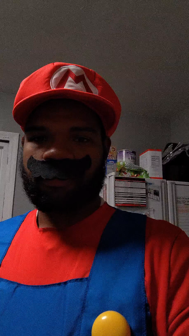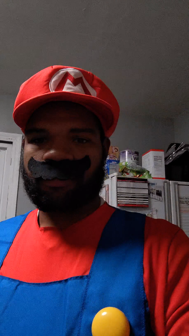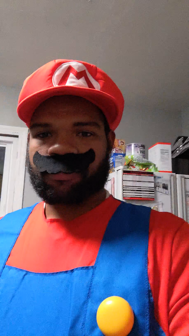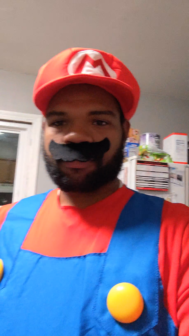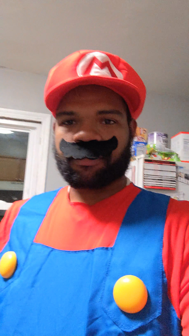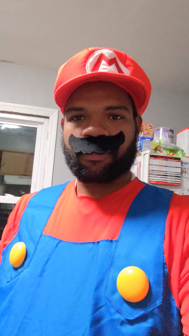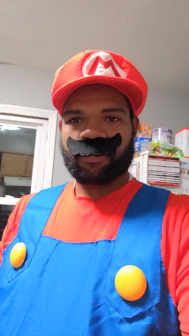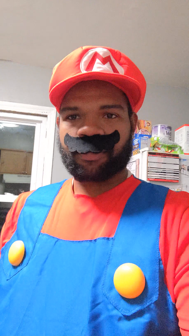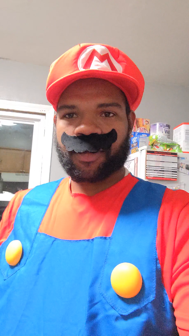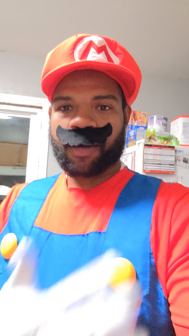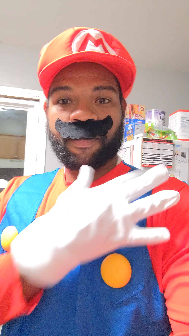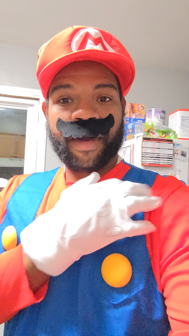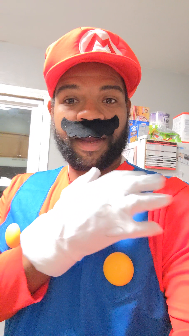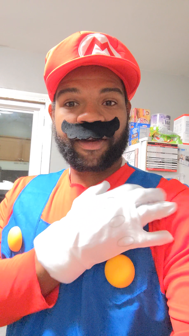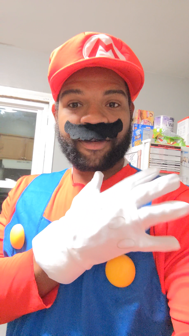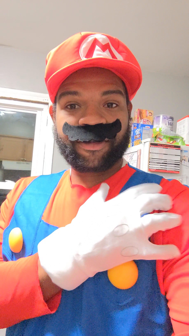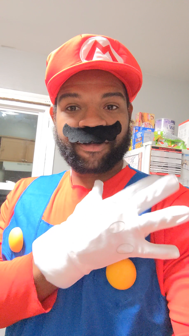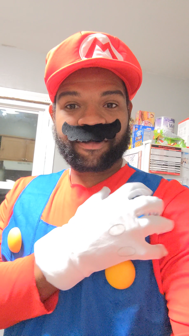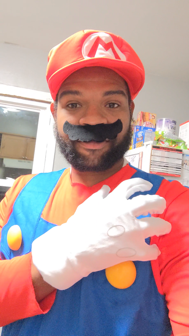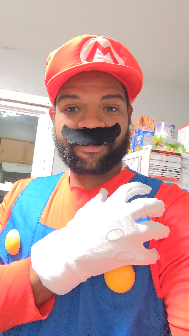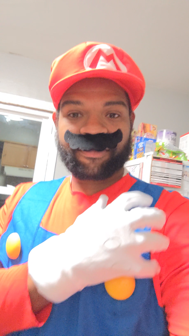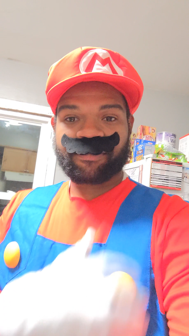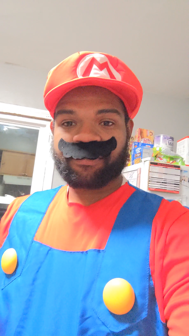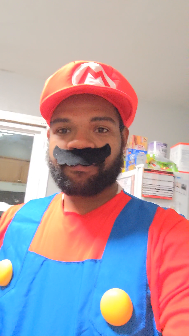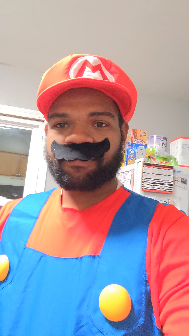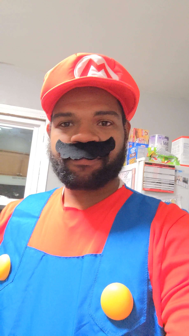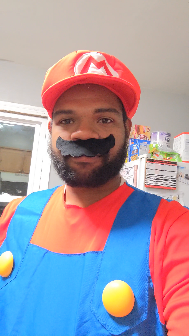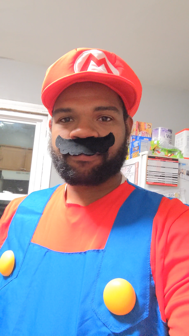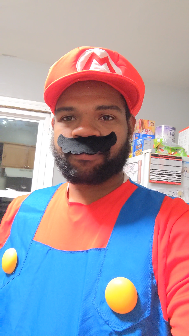bear